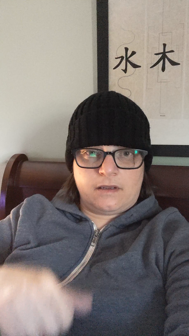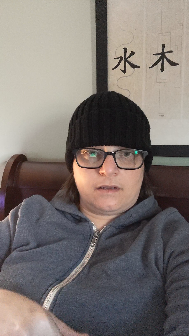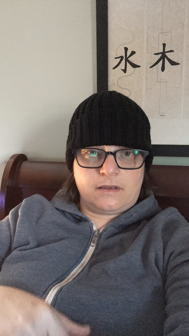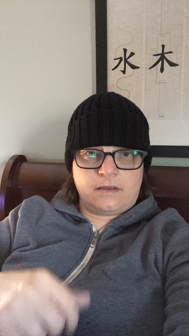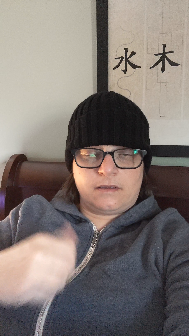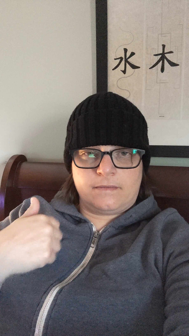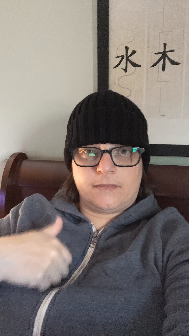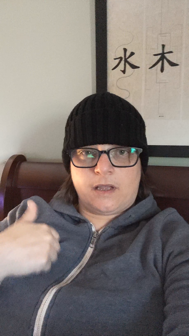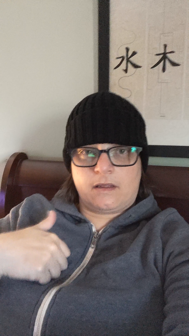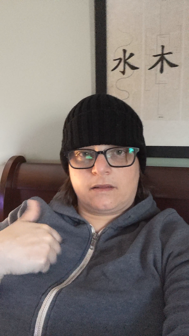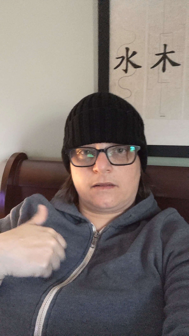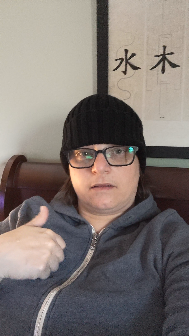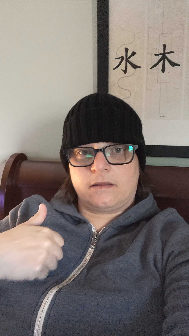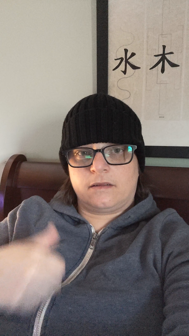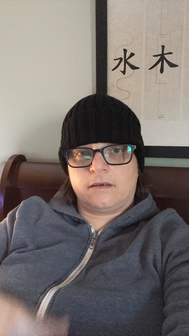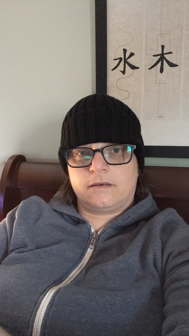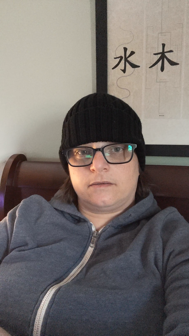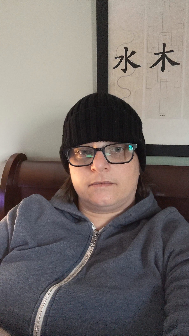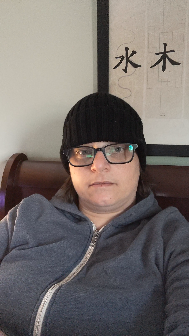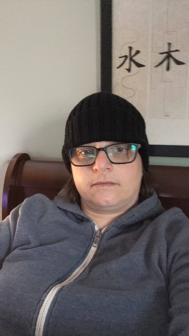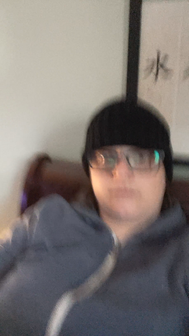bathtub